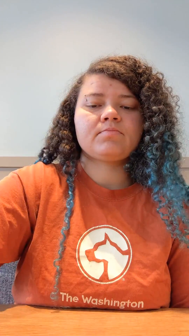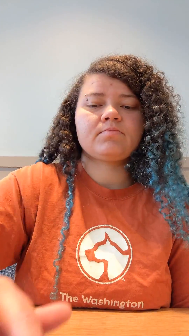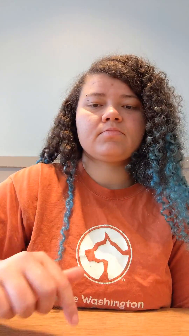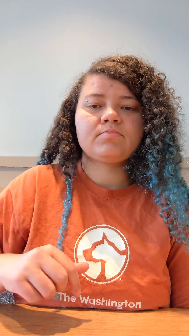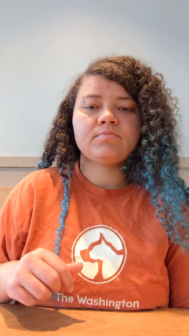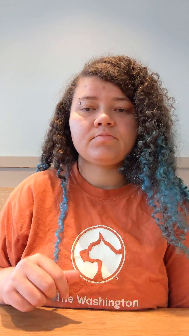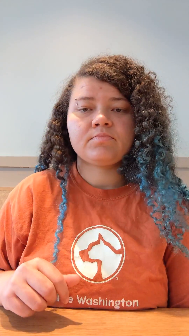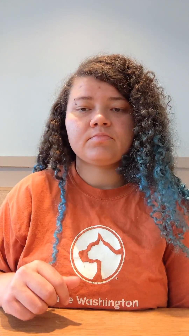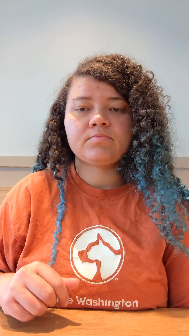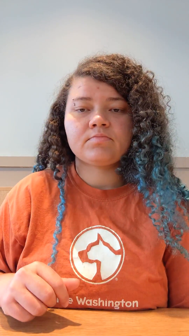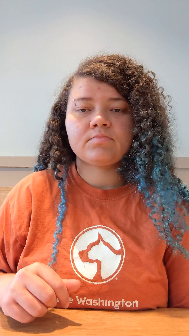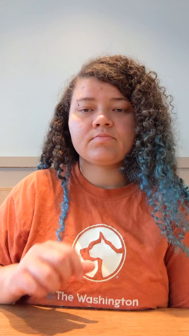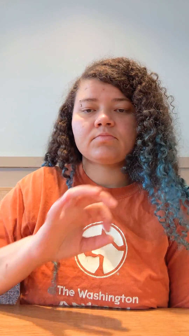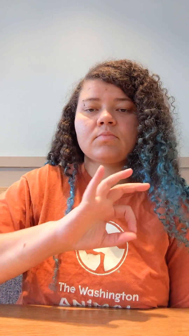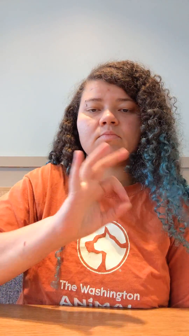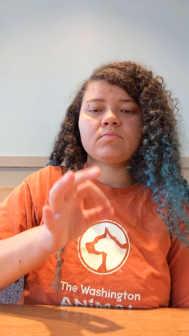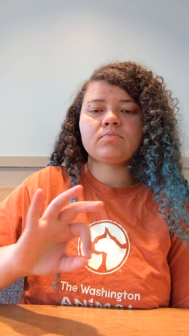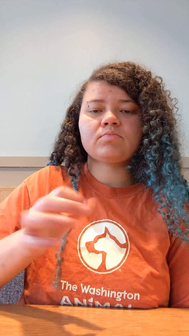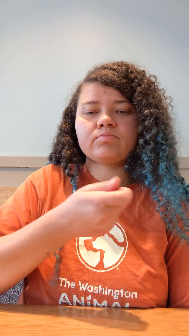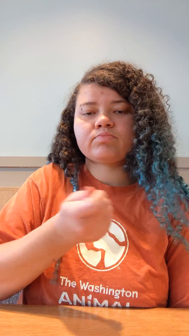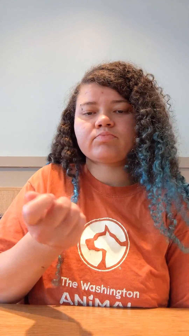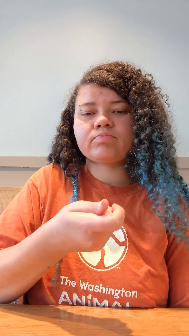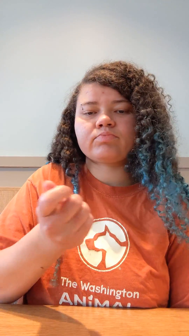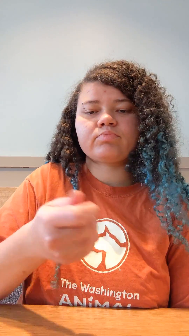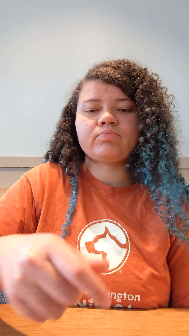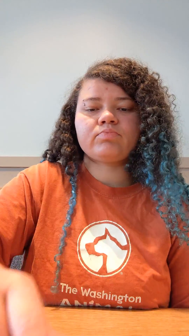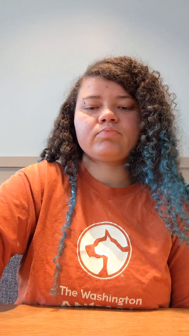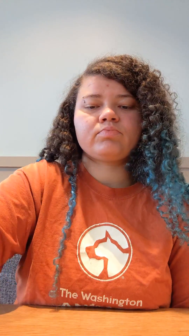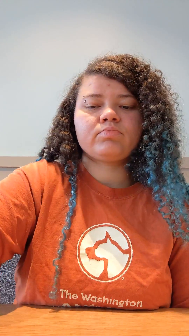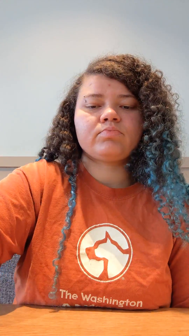hose